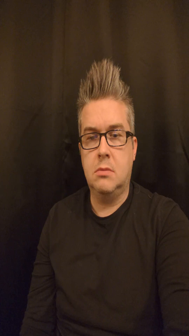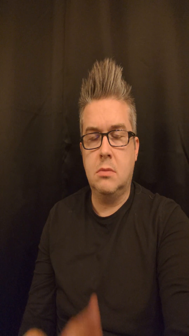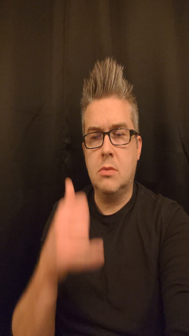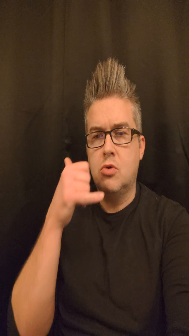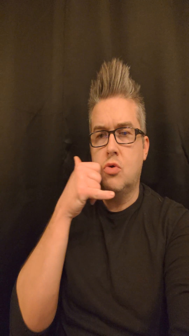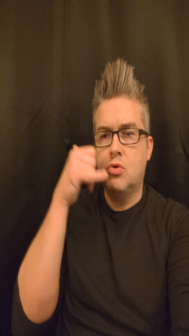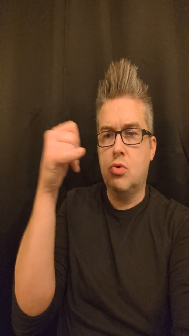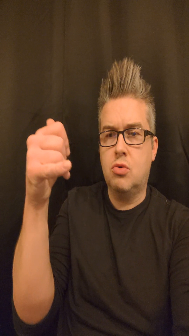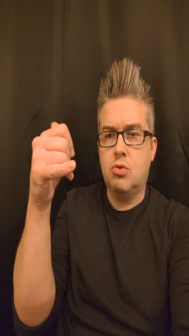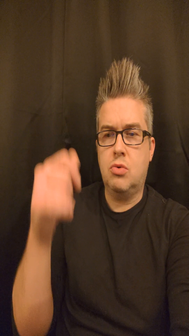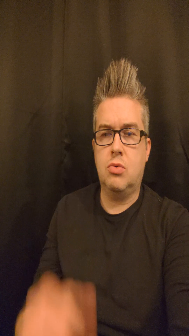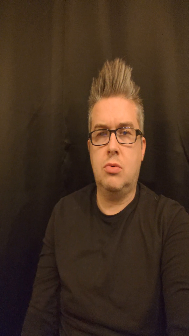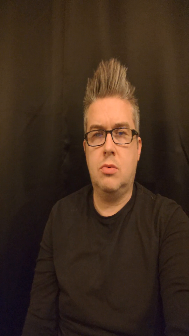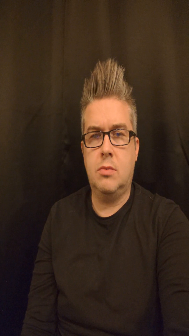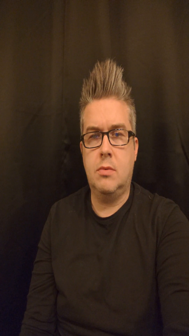call on the phone